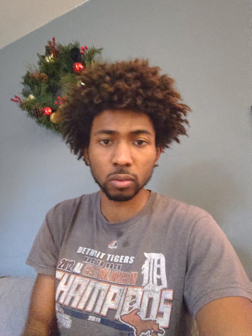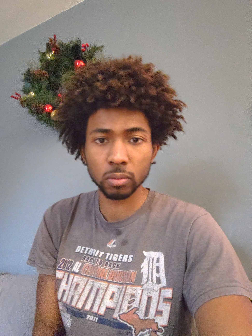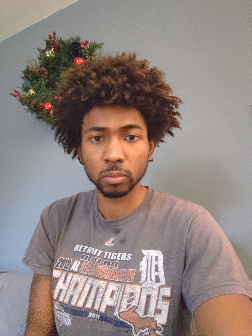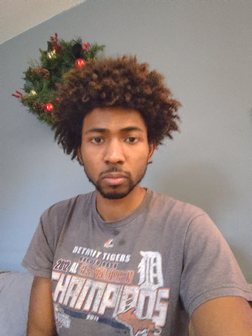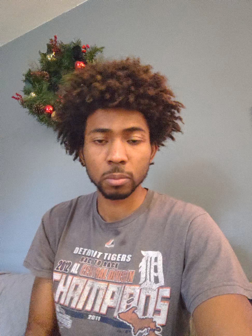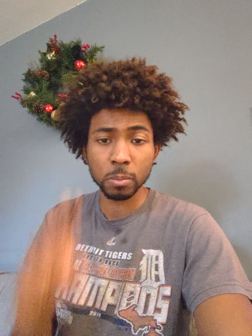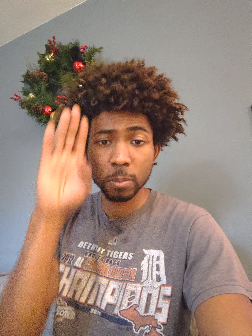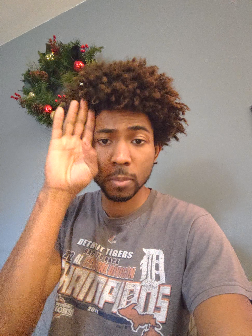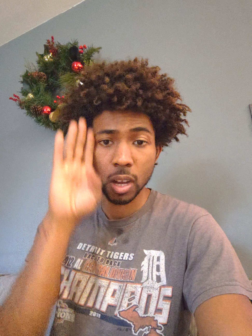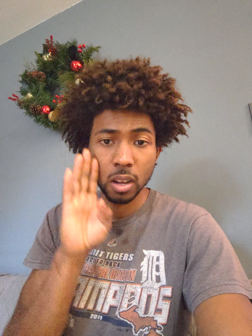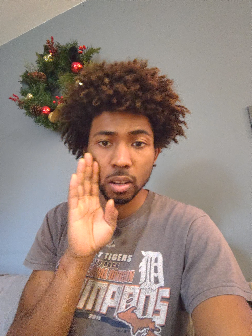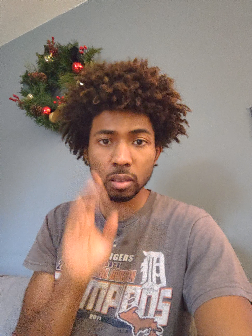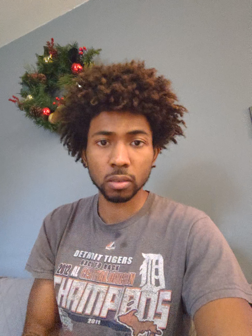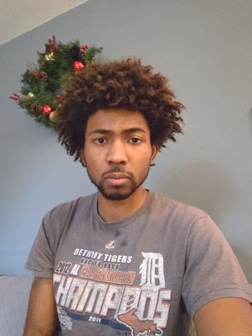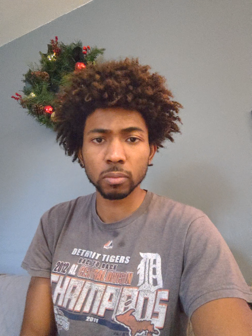brown